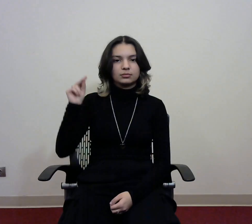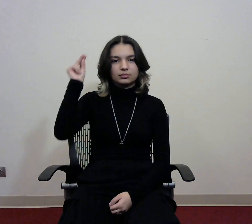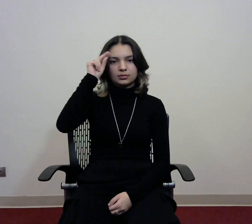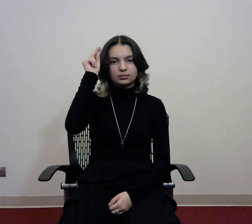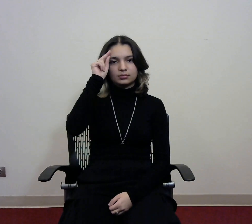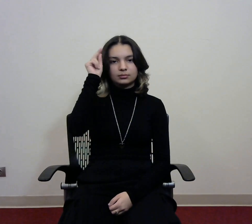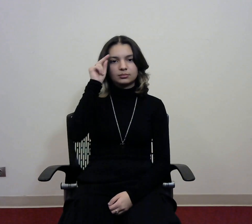təhsil